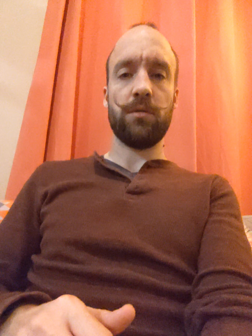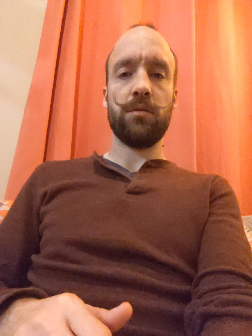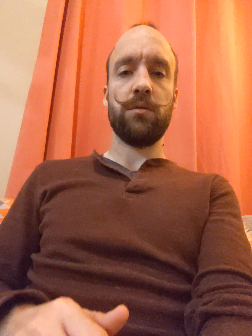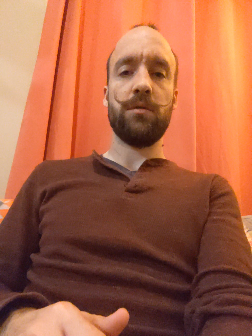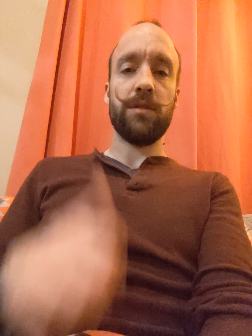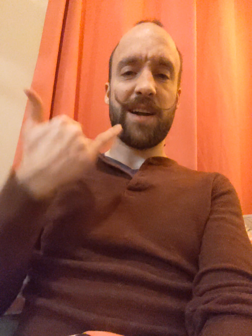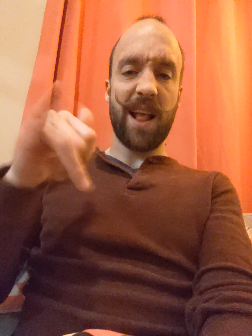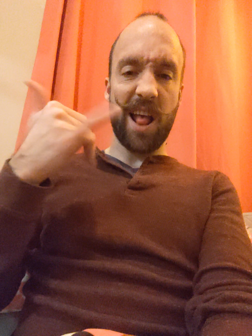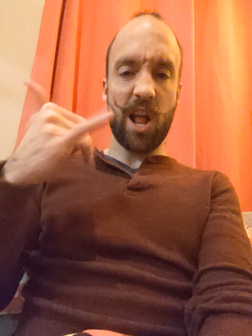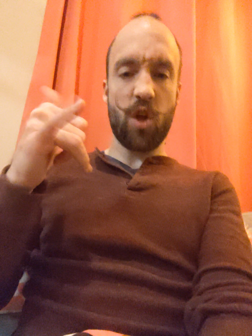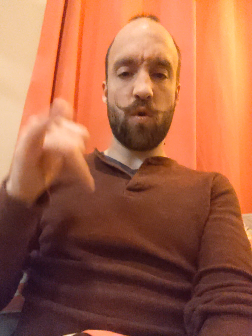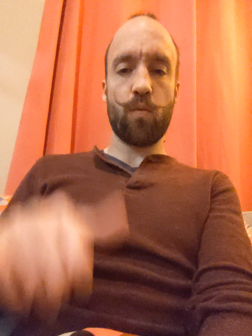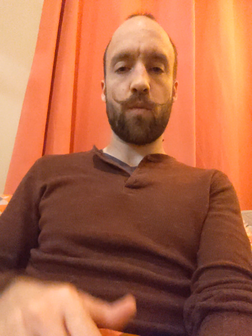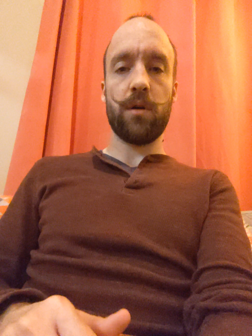yellow